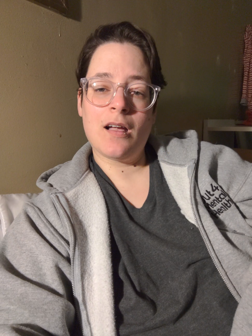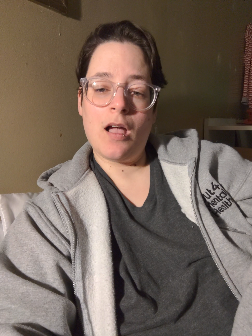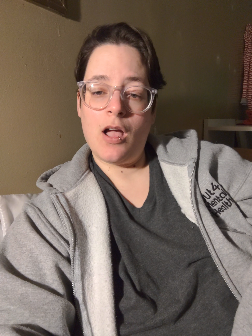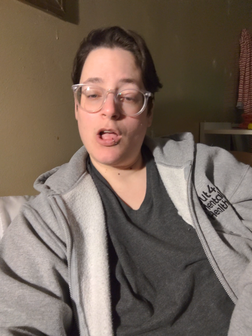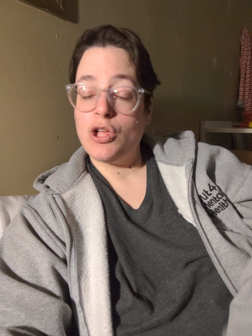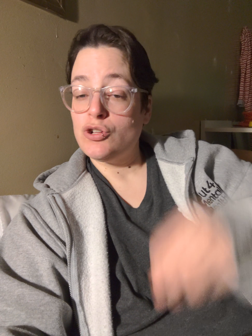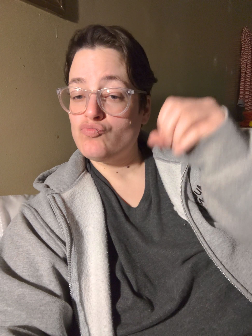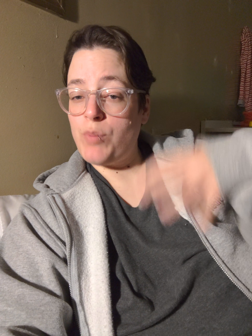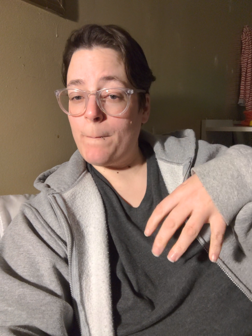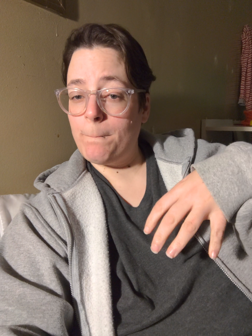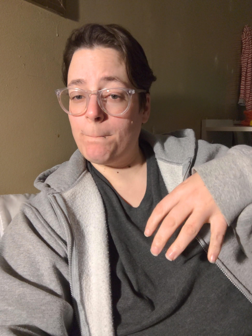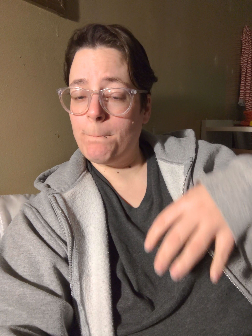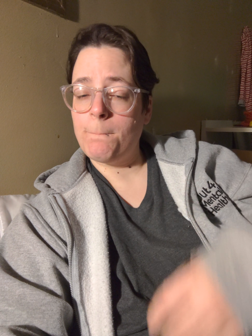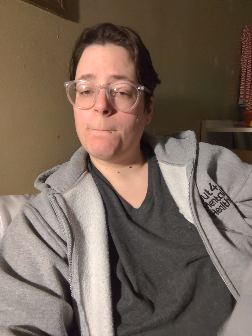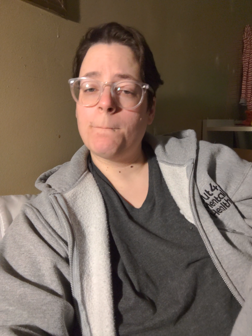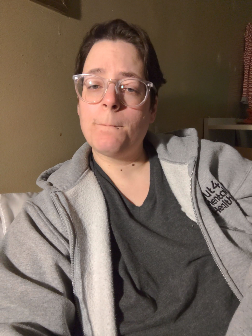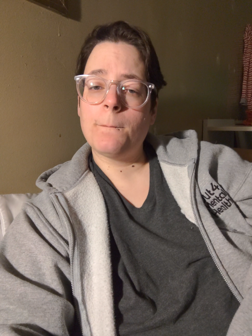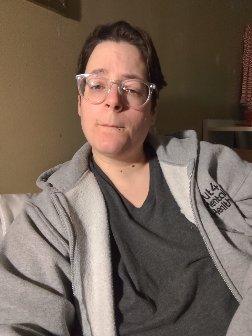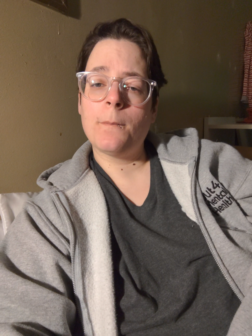drop